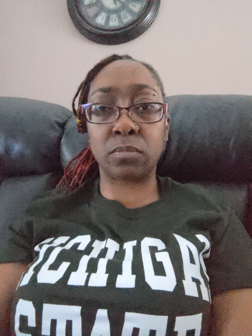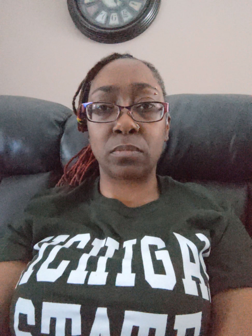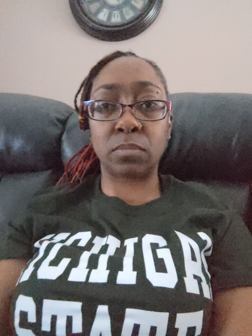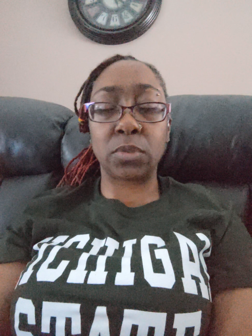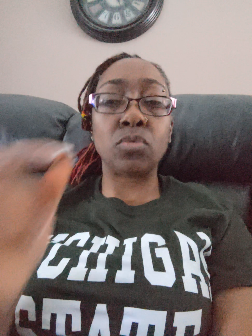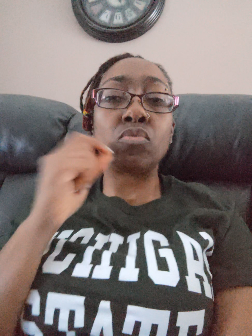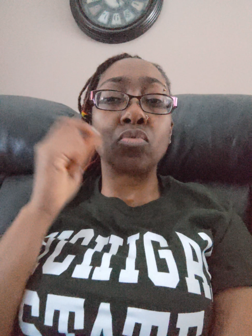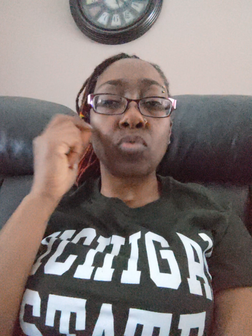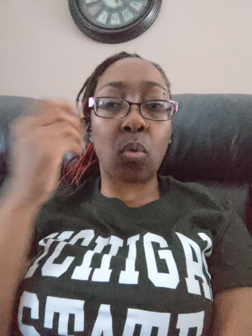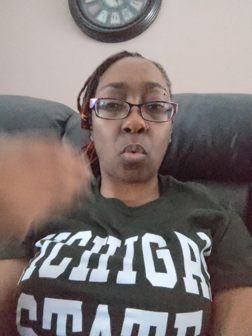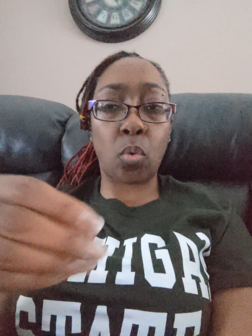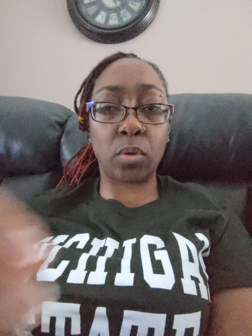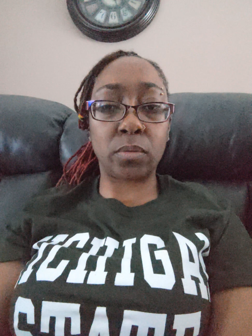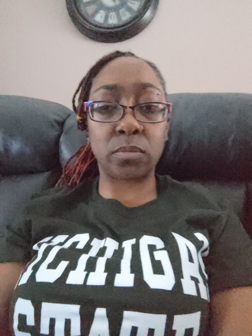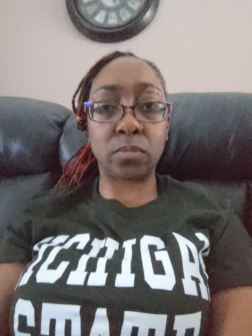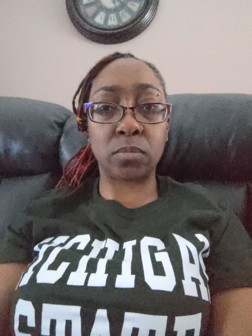store